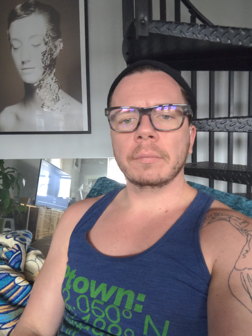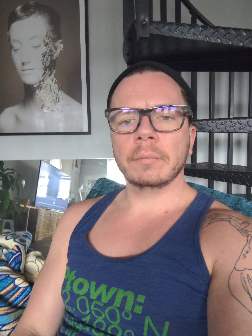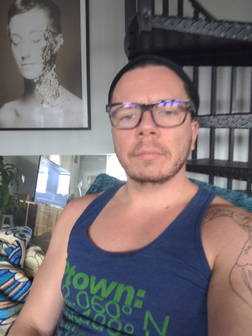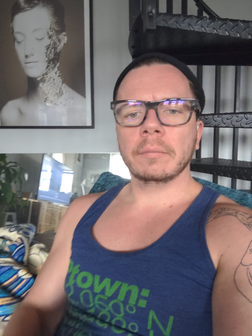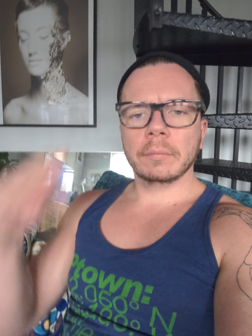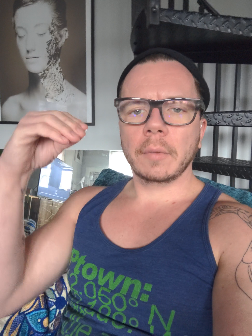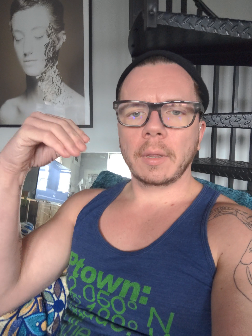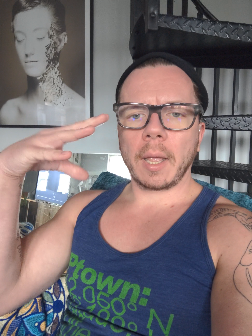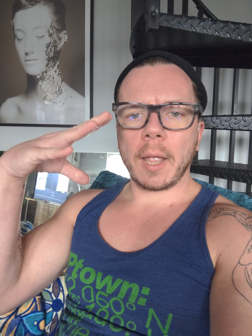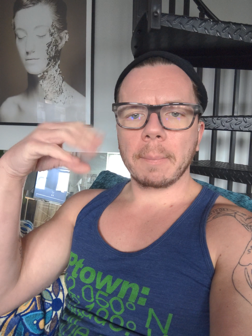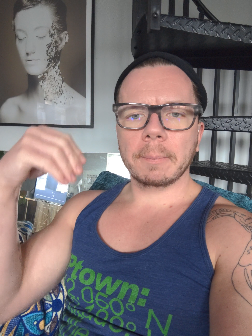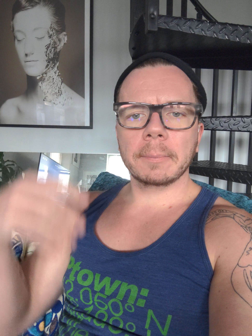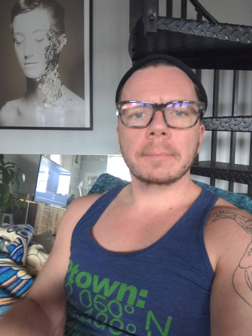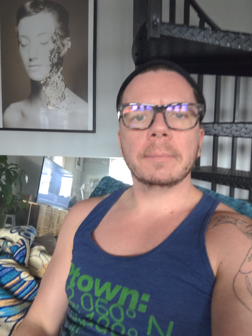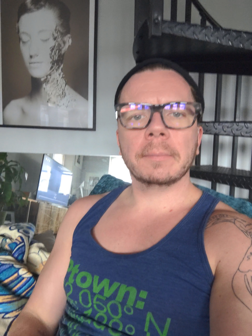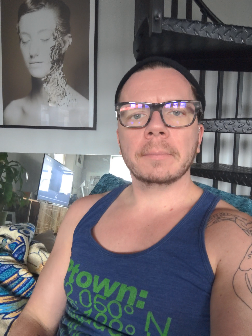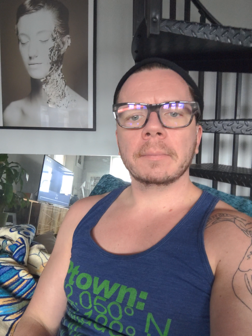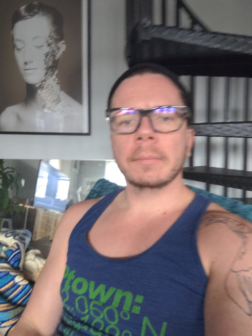lamp